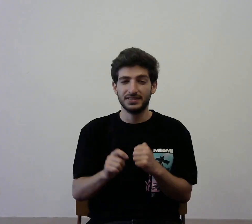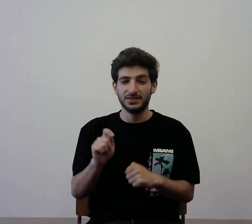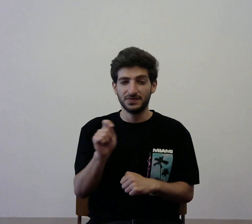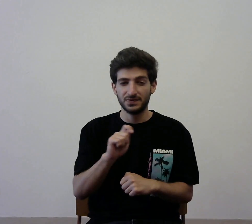bazar